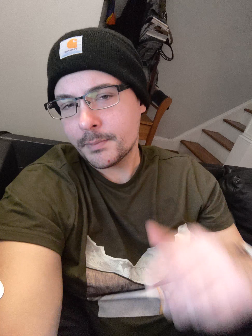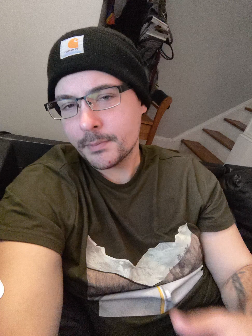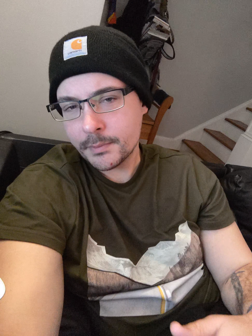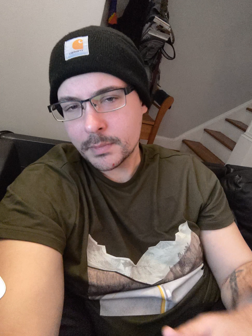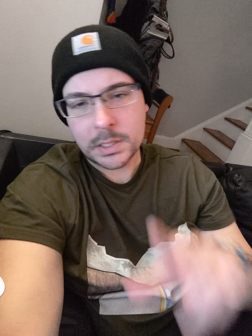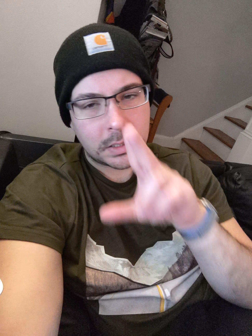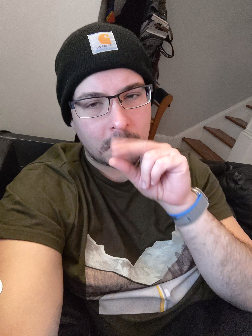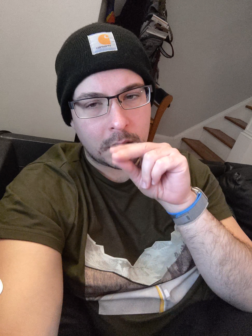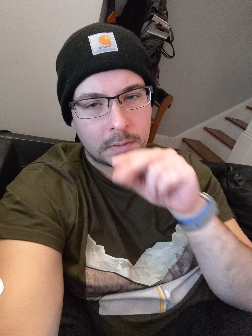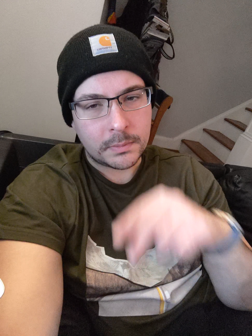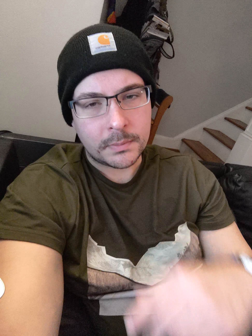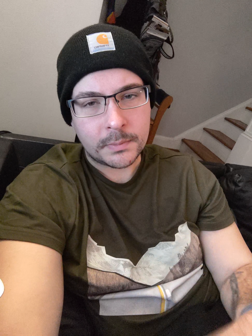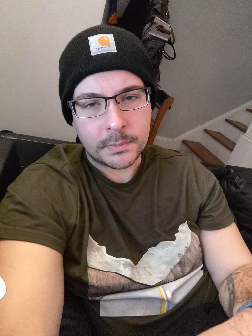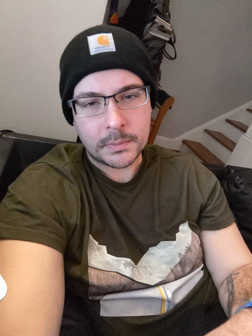duck